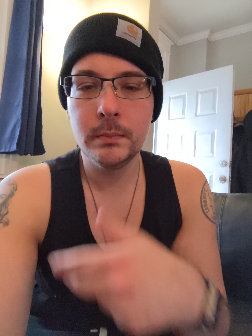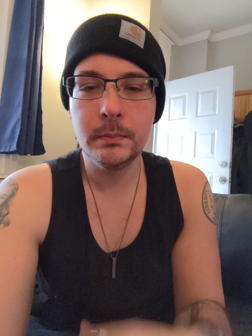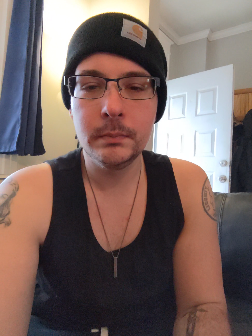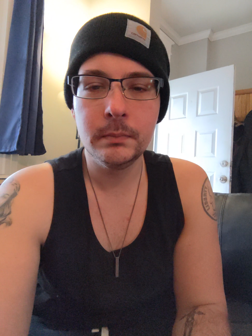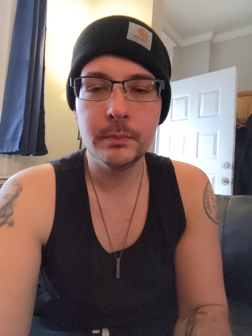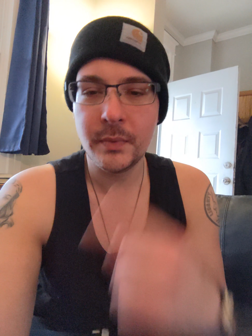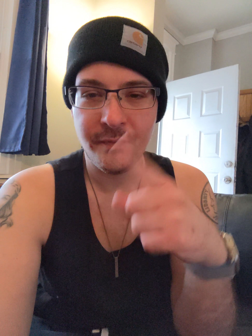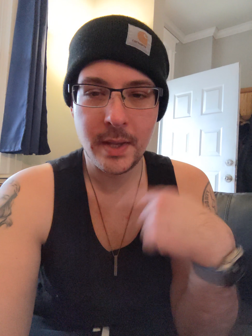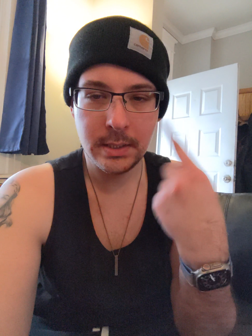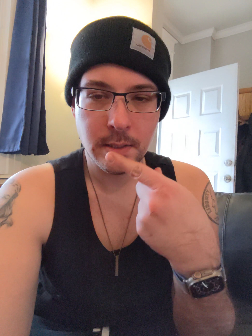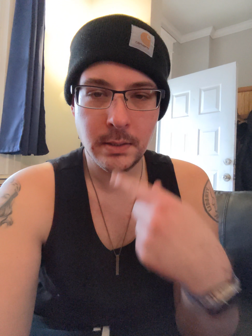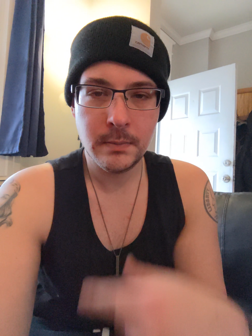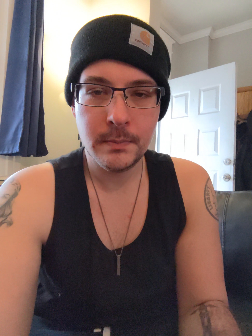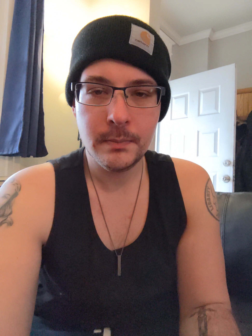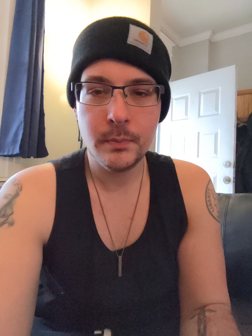face